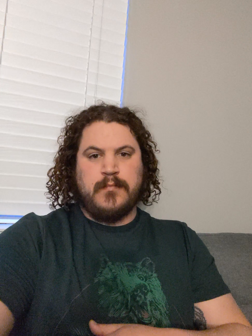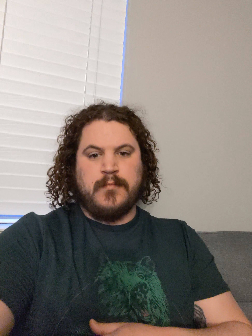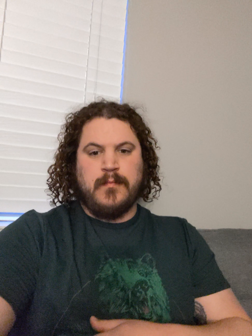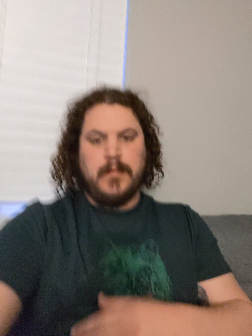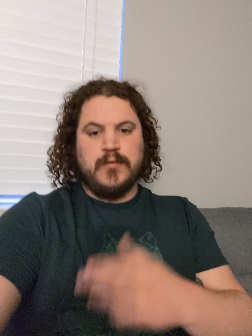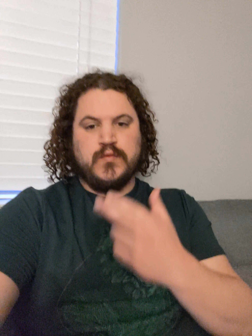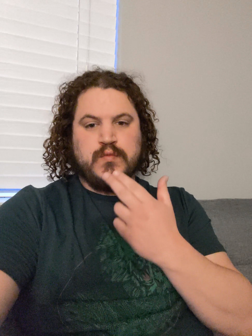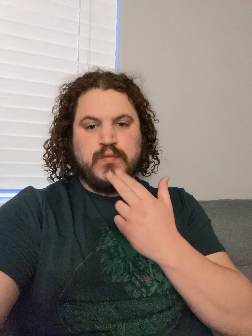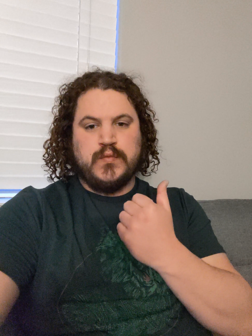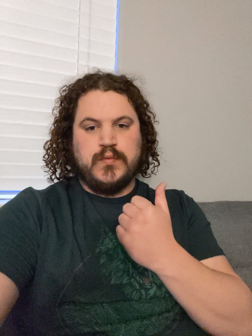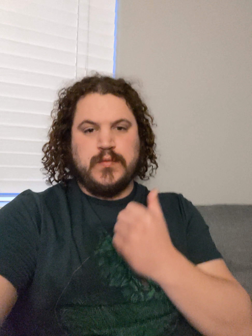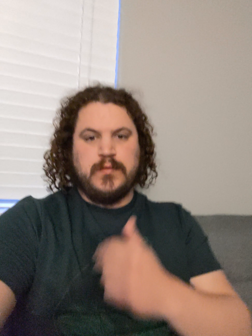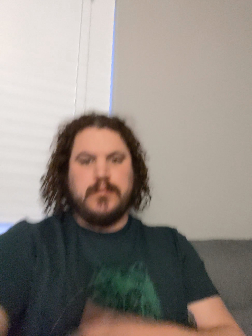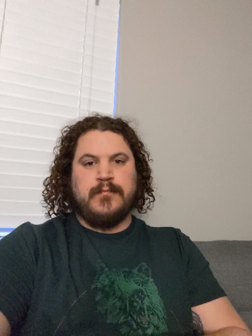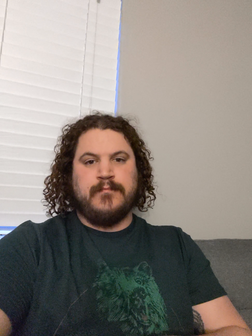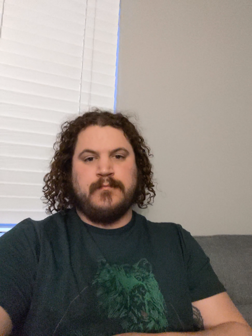cute